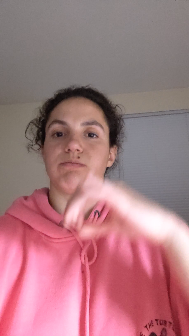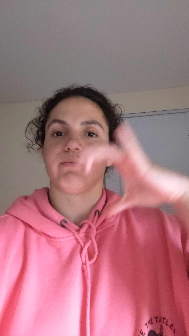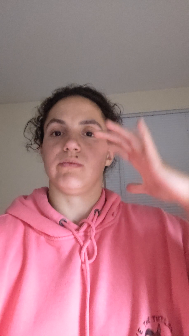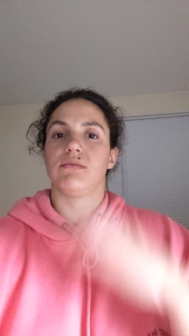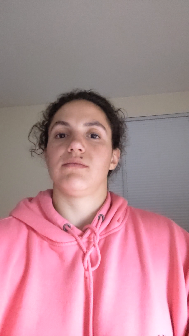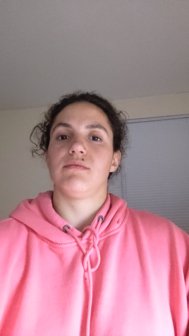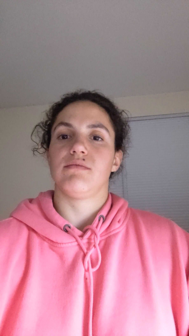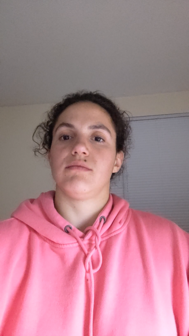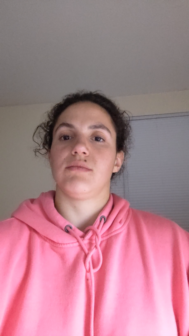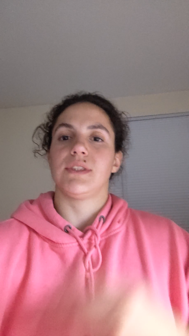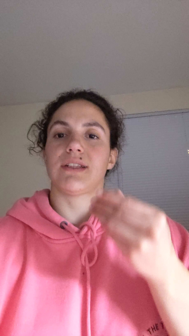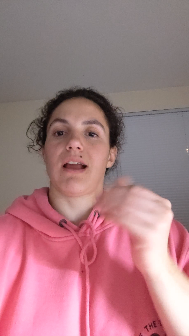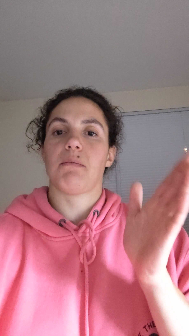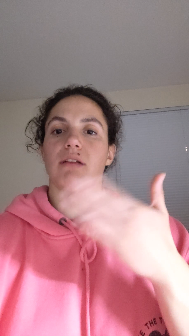sandbox